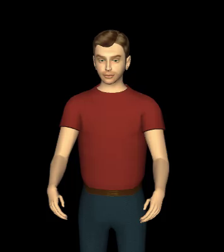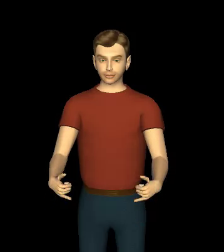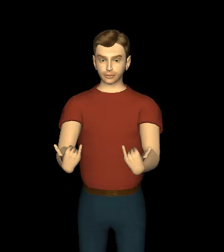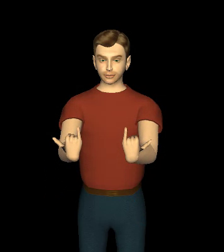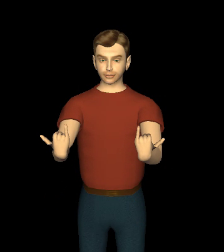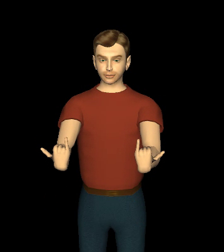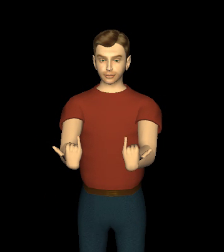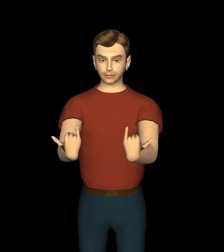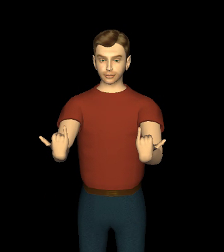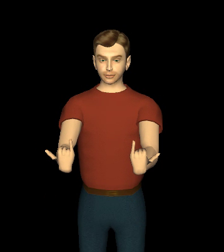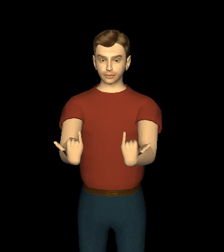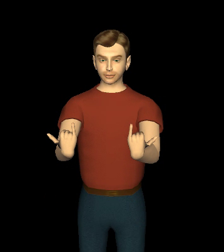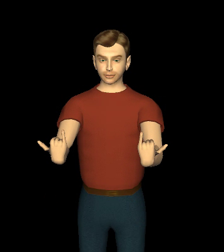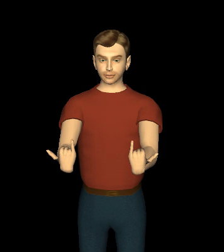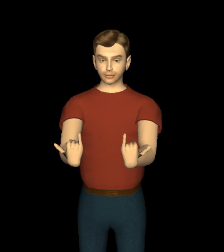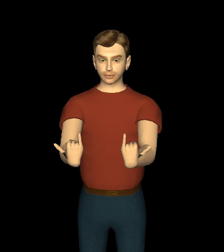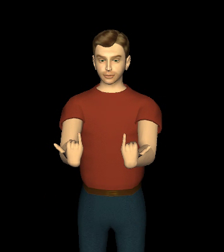يلعب